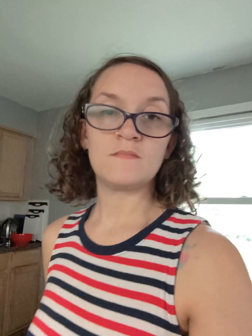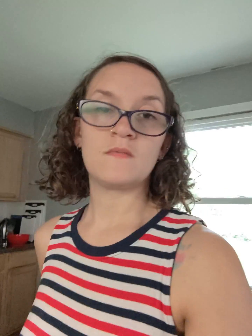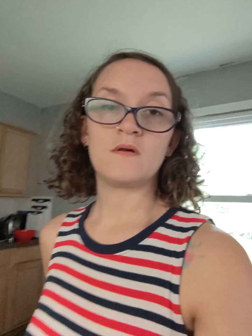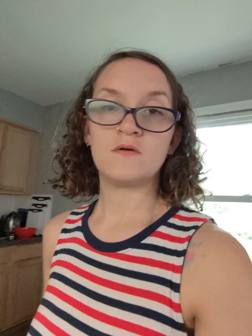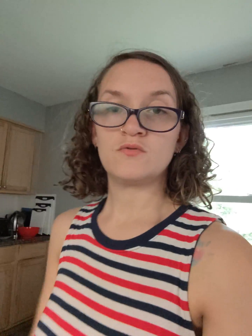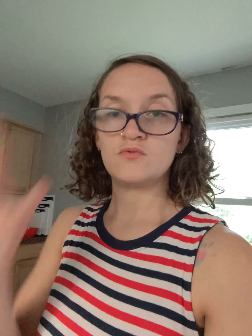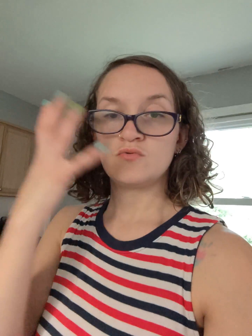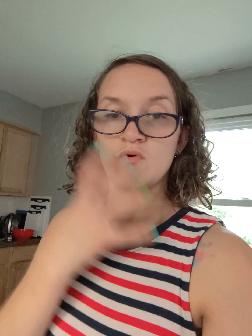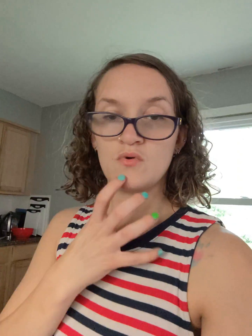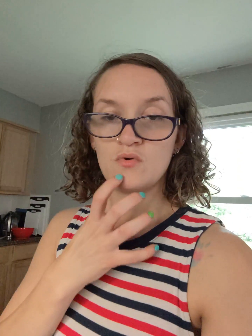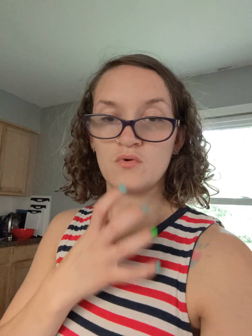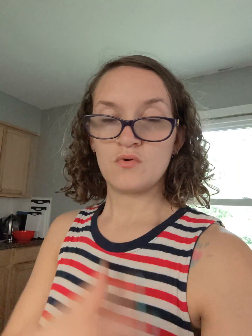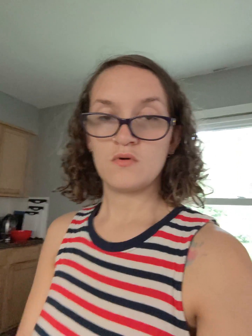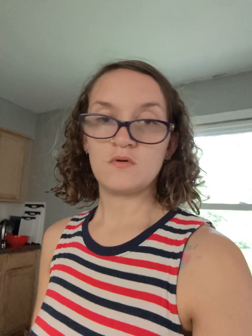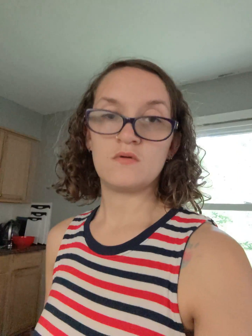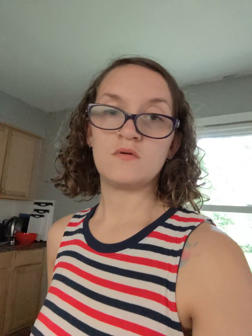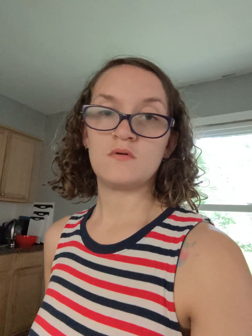dark